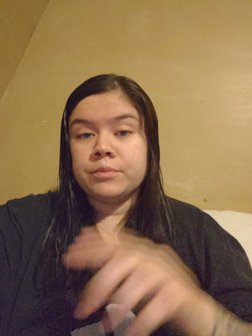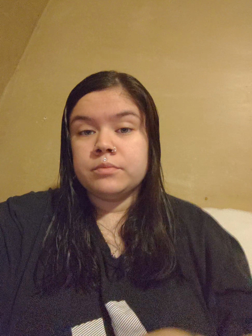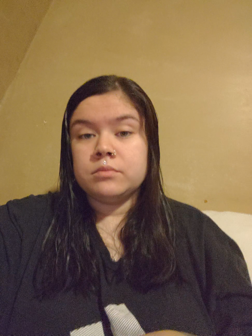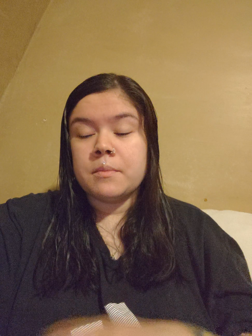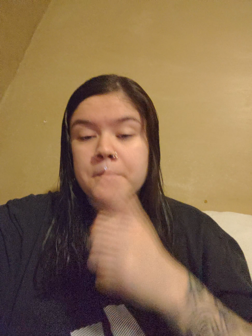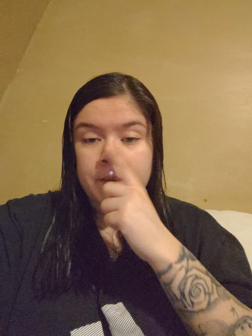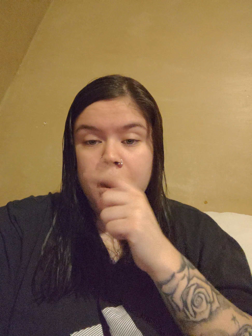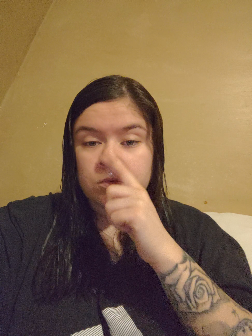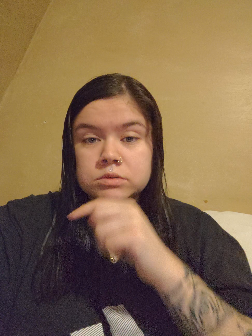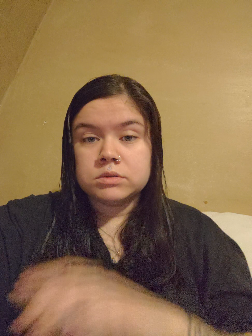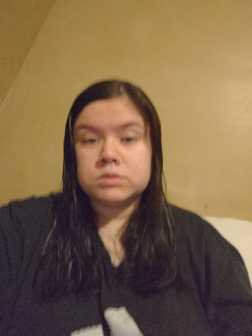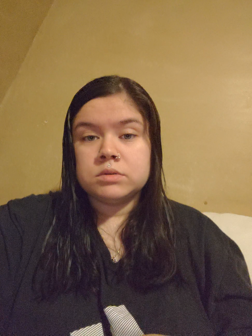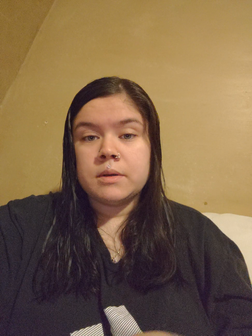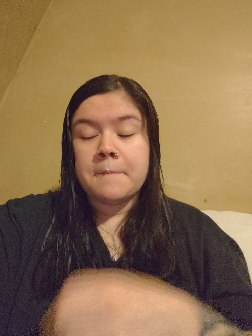mouse